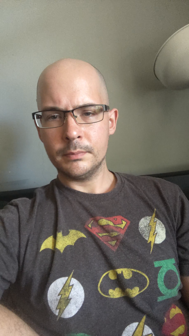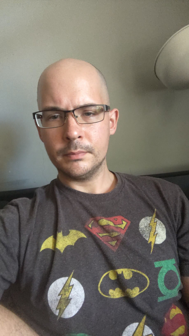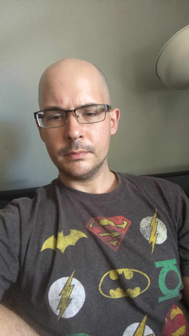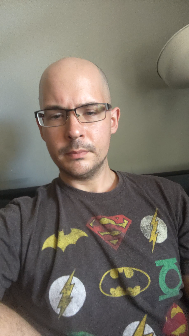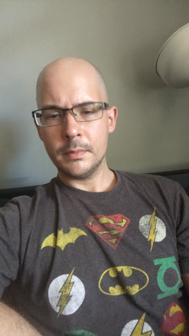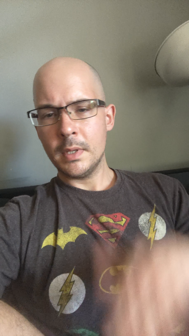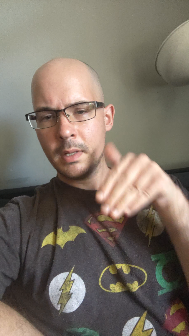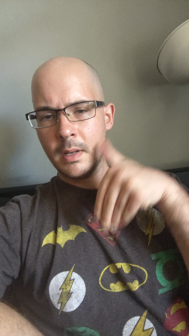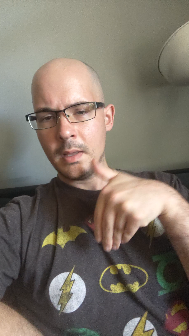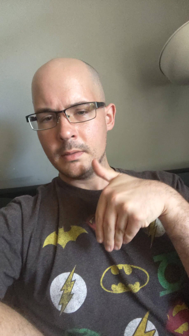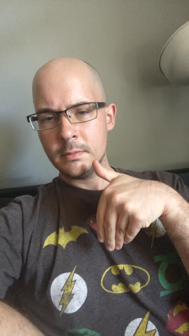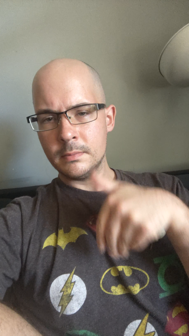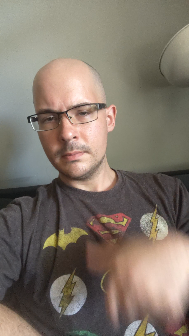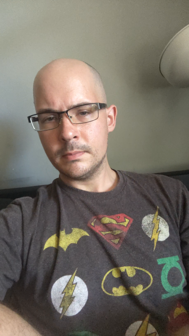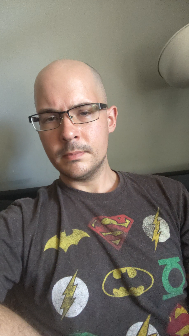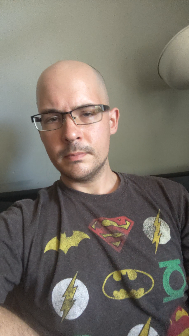night night